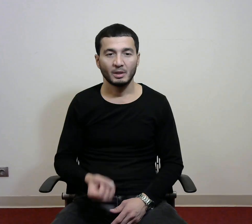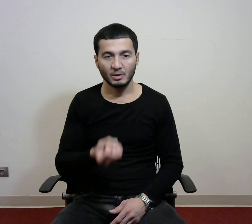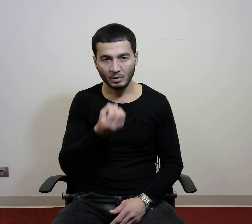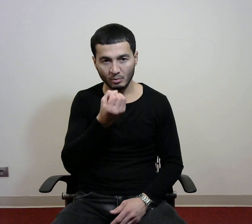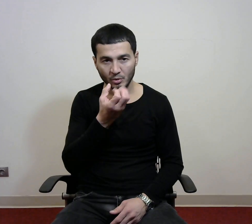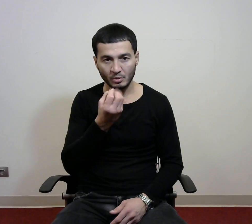bakı